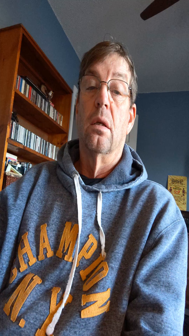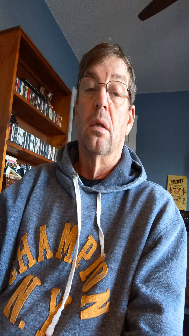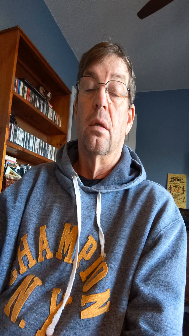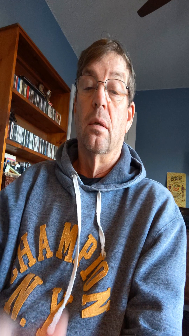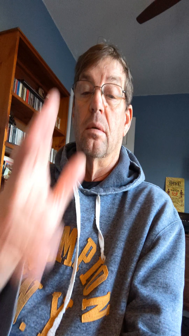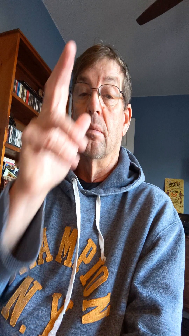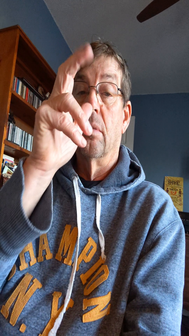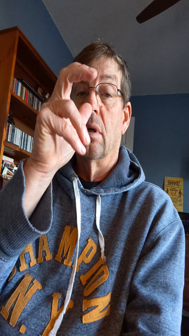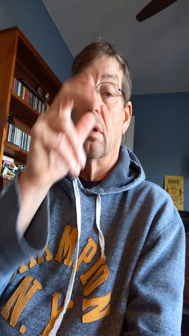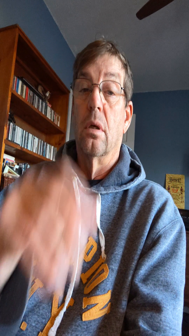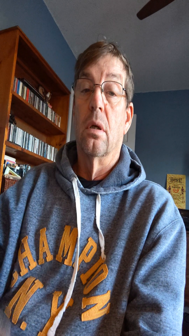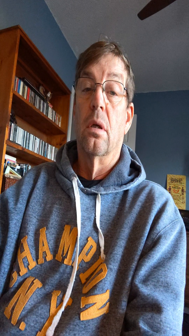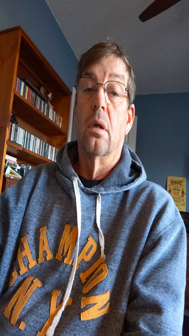bug